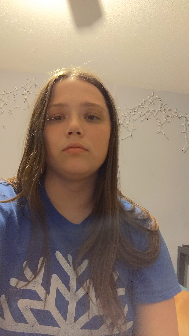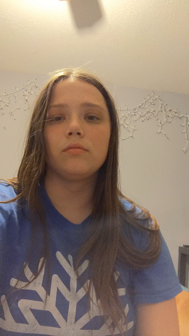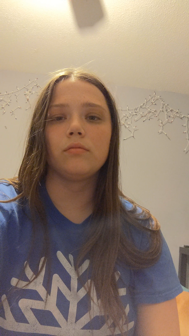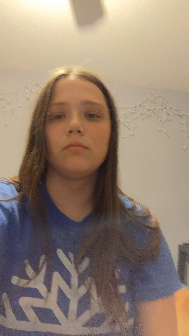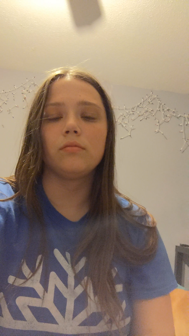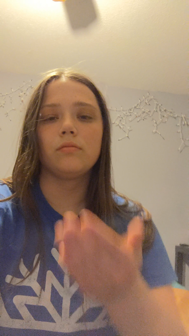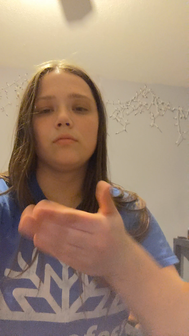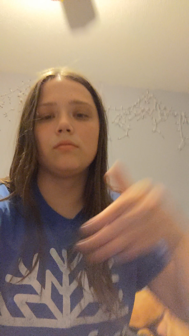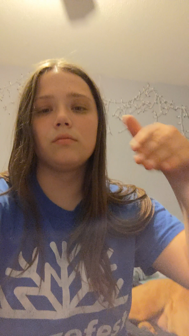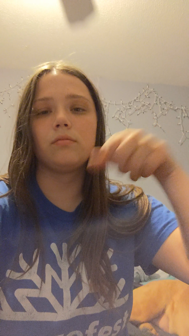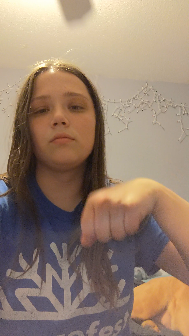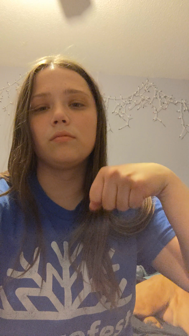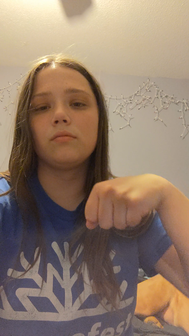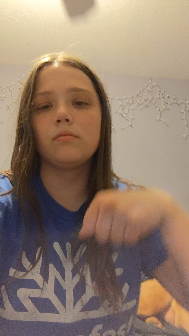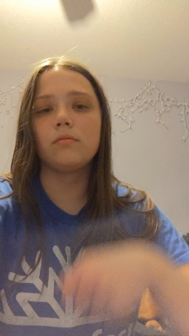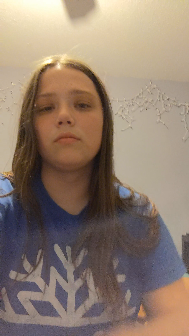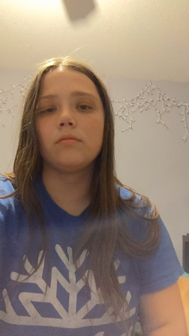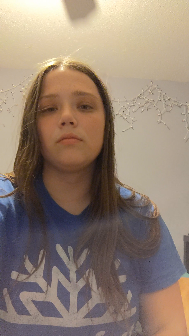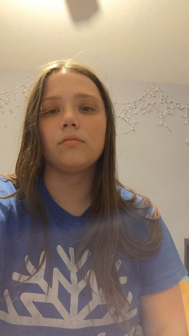basket